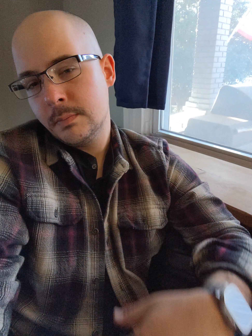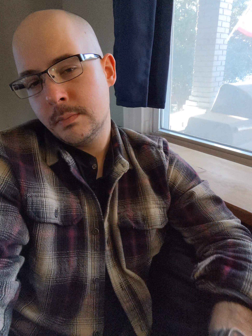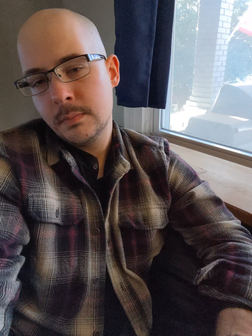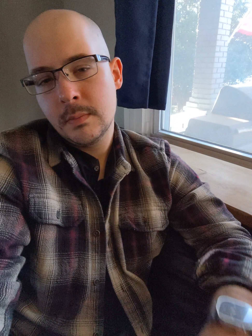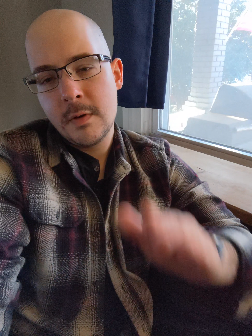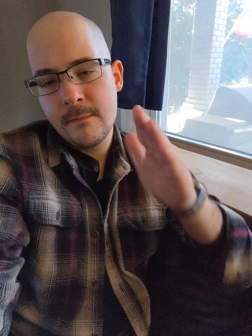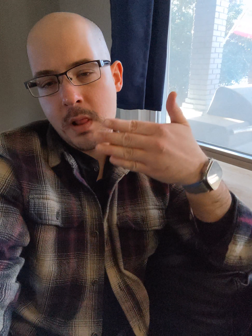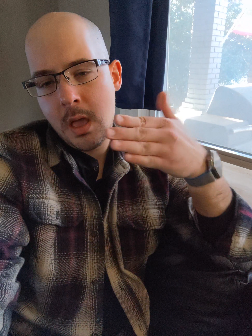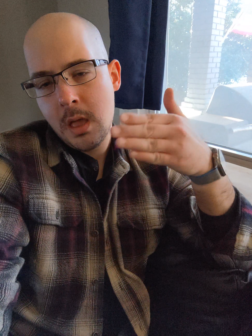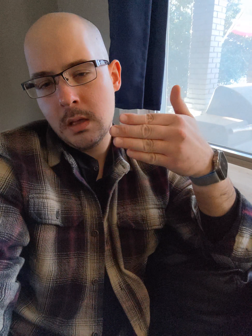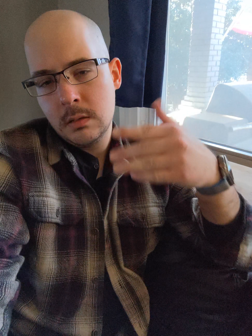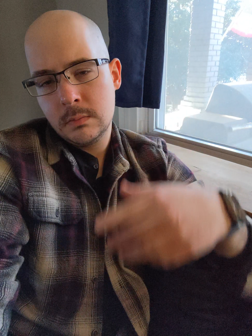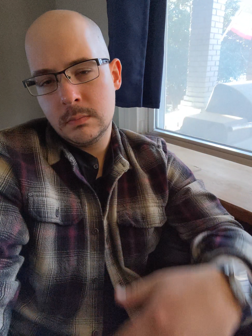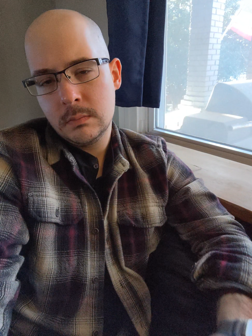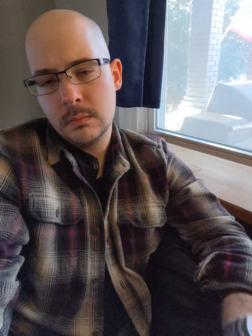flag